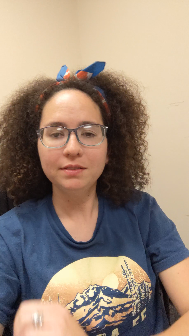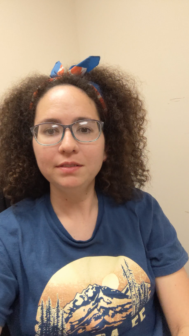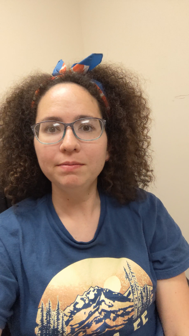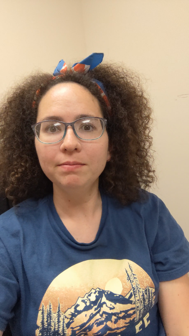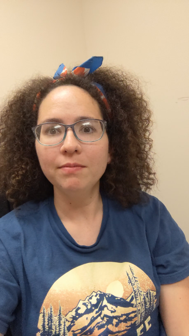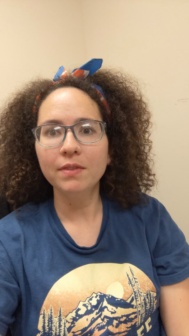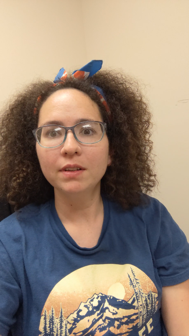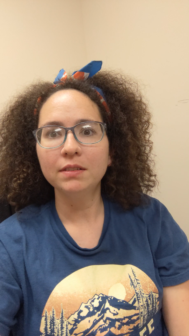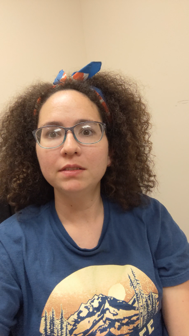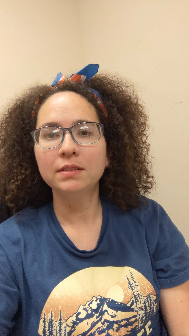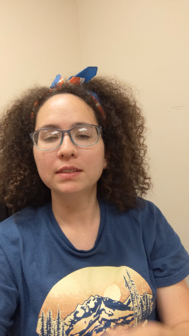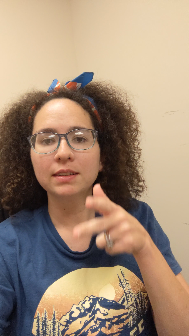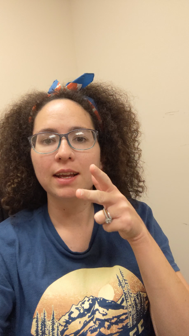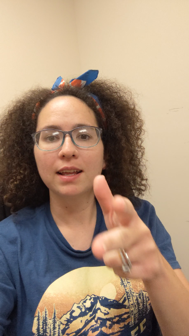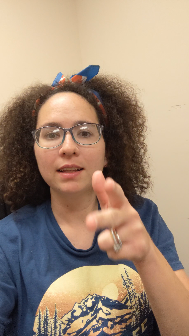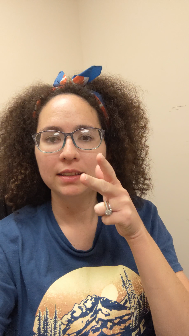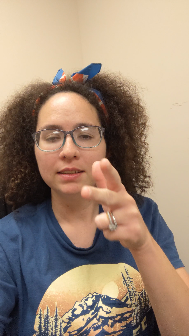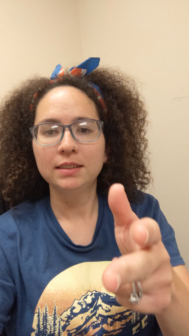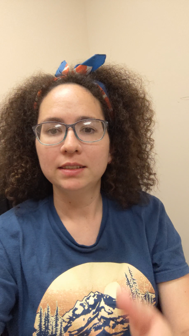garage